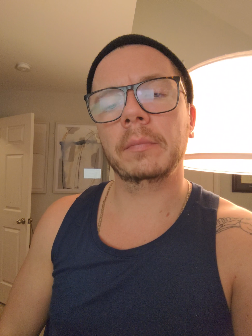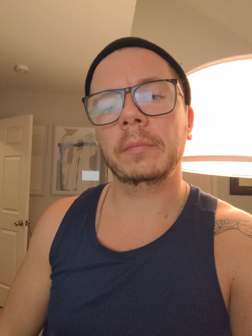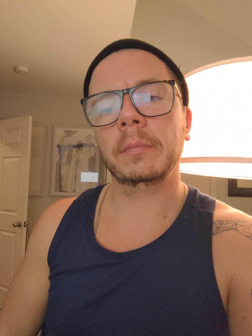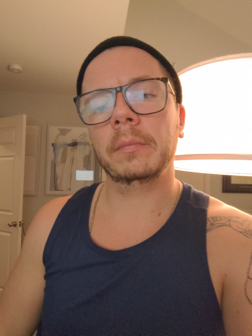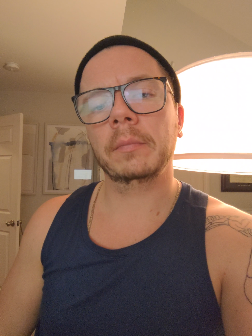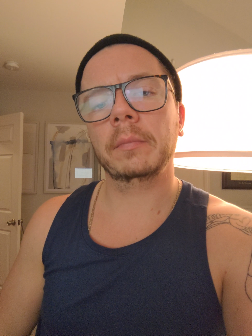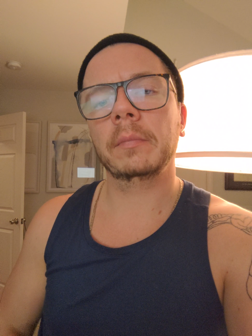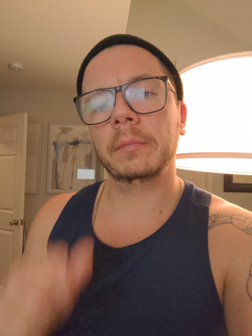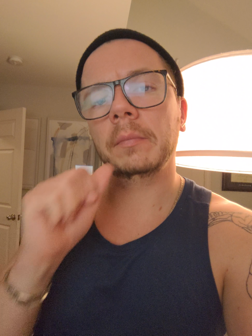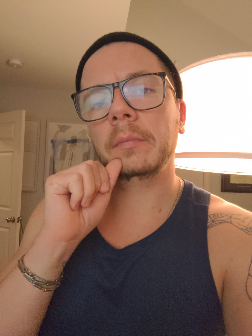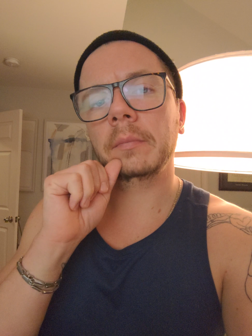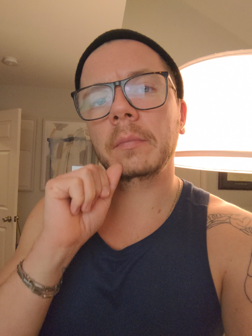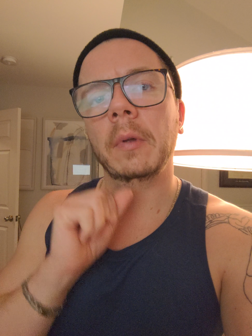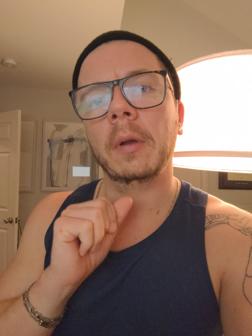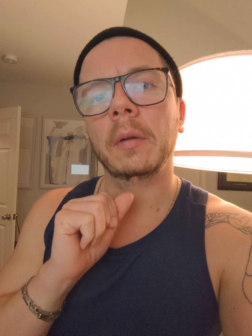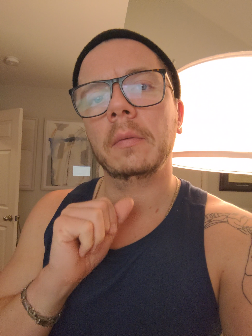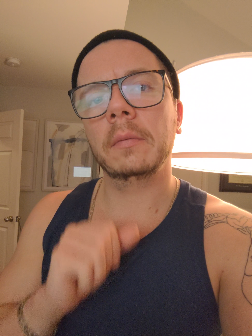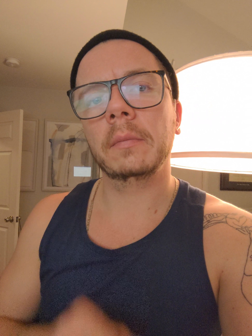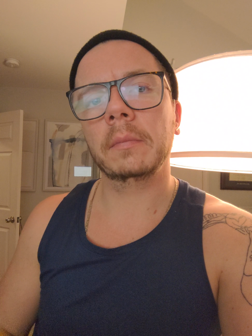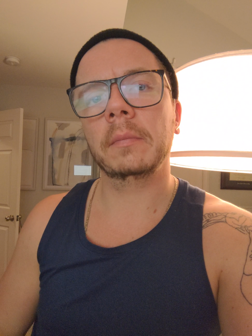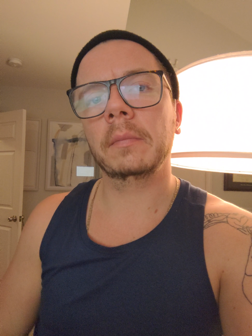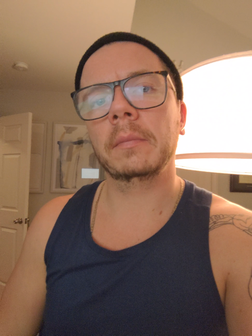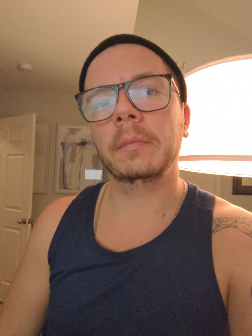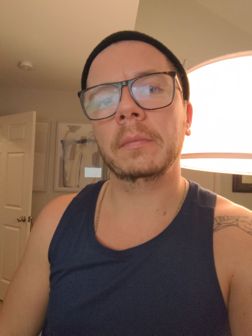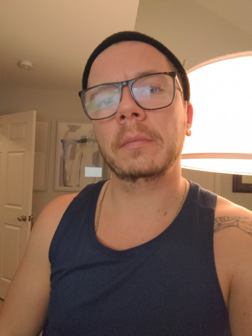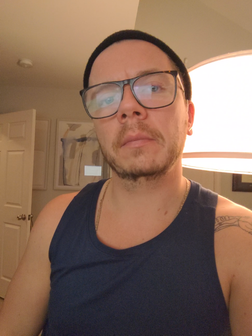aunt